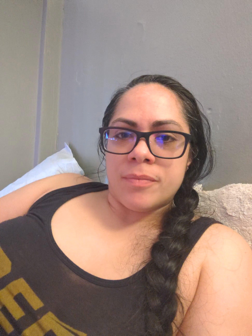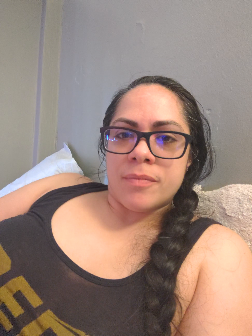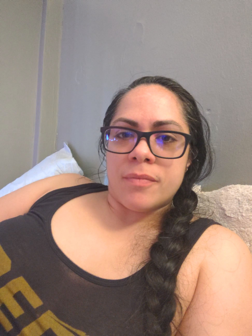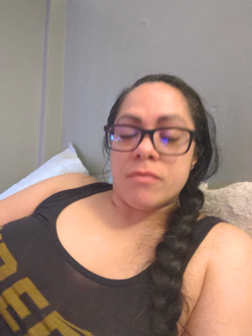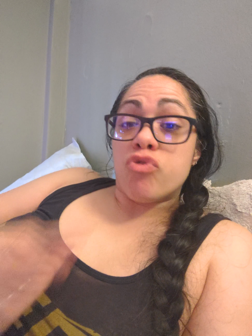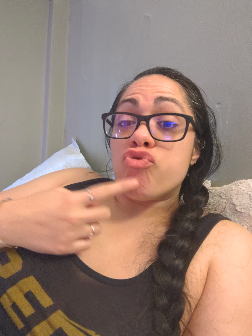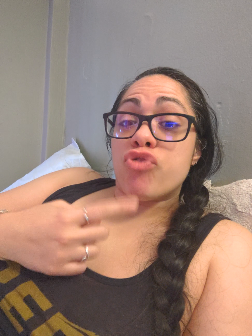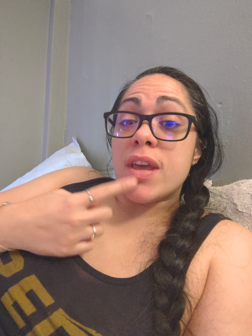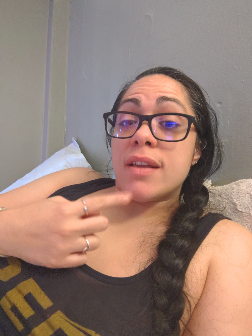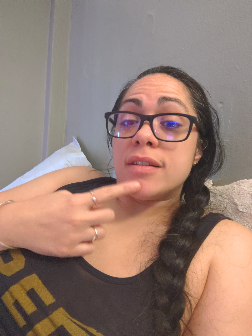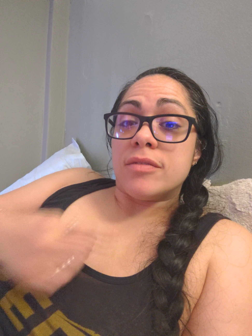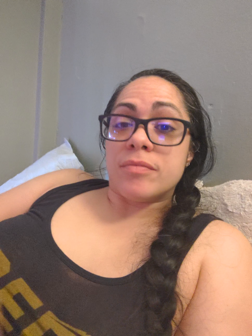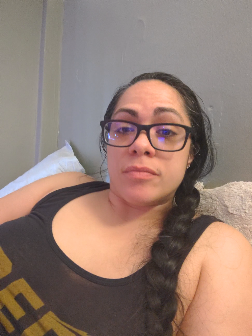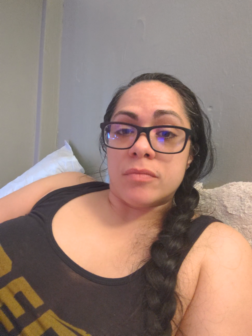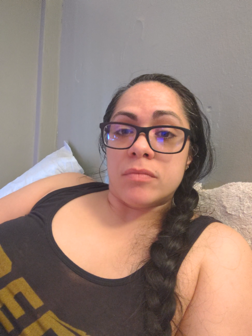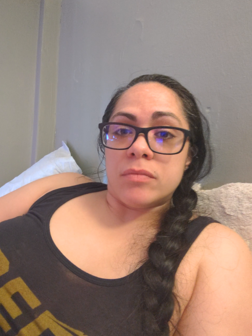red